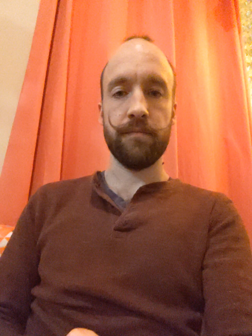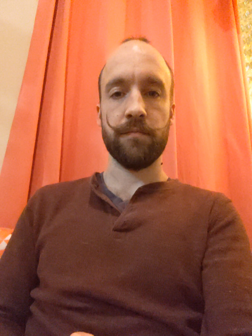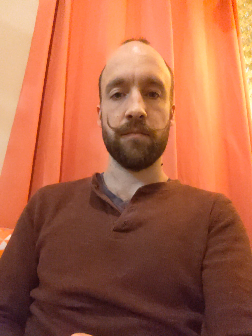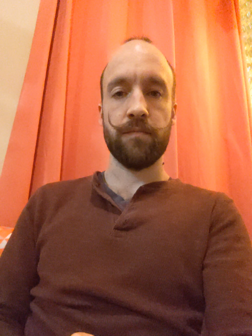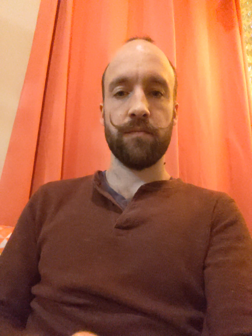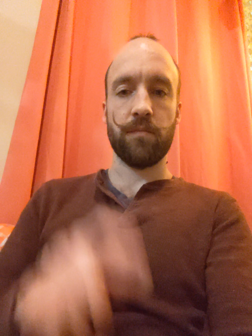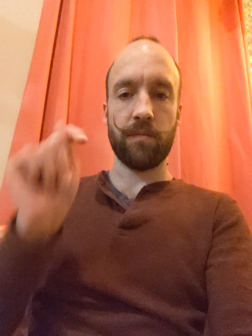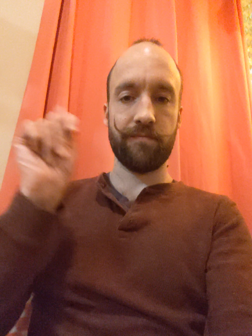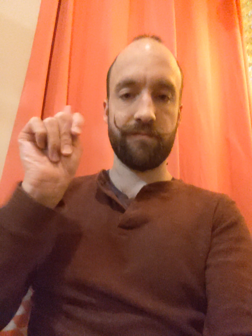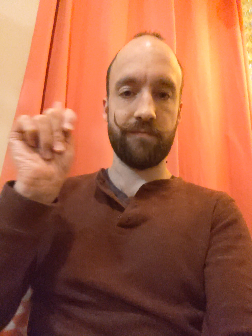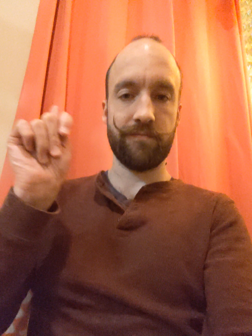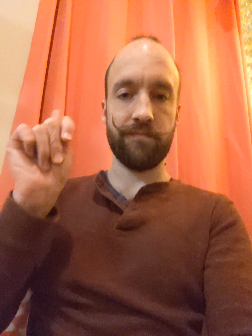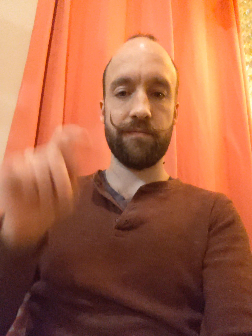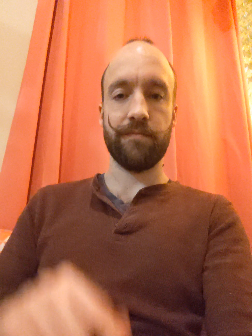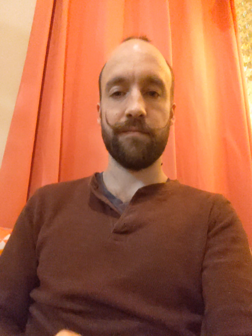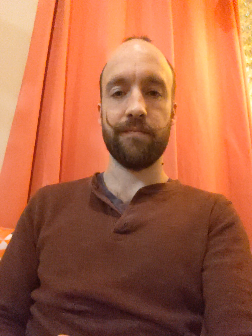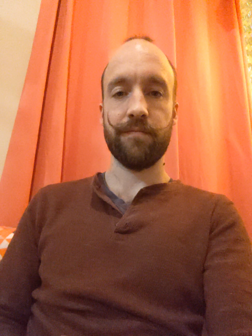potty